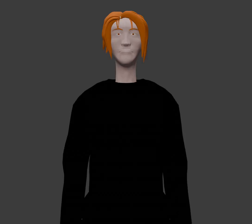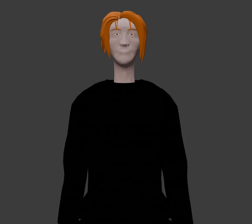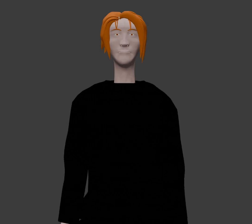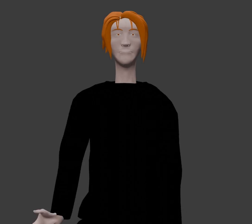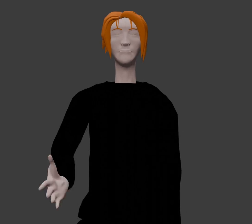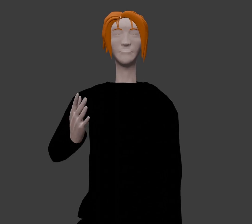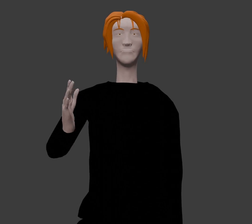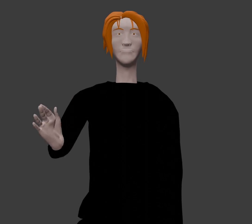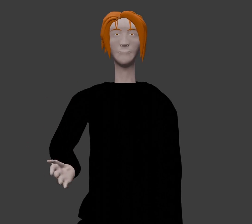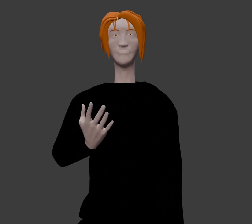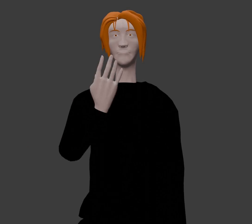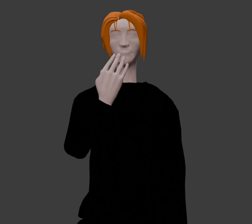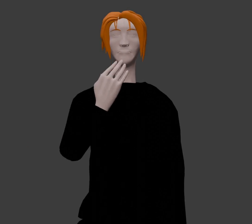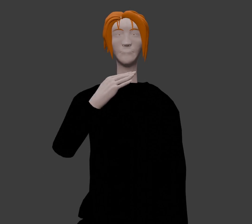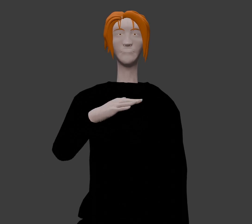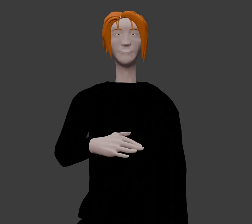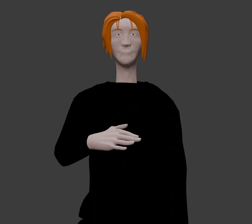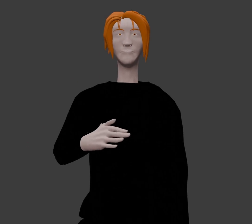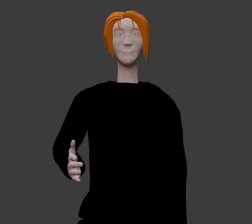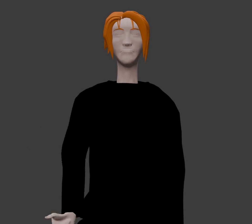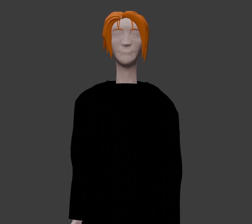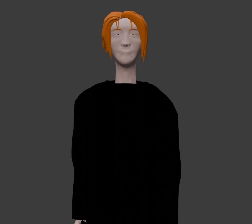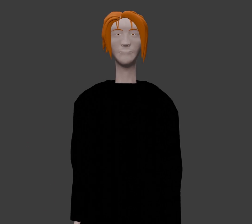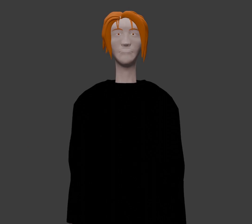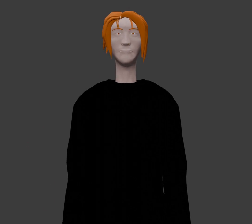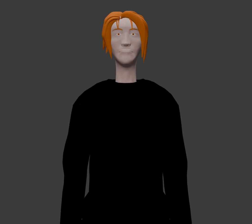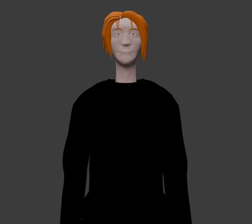Bad Mannered